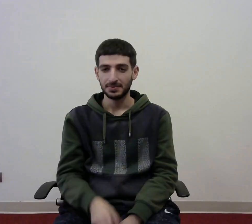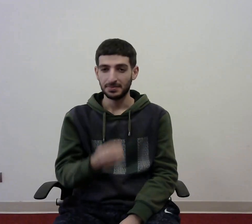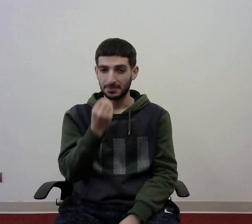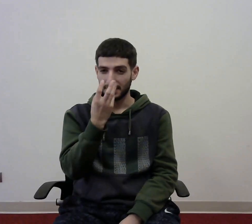bakı